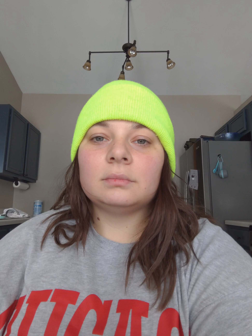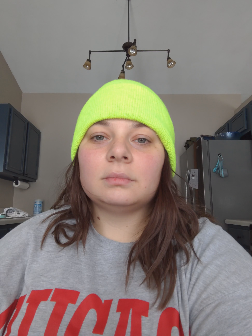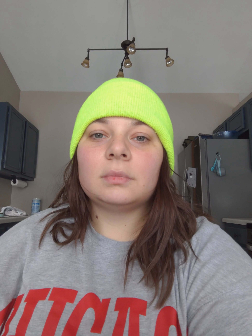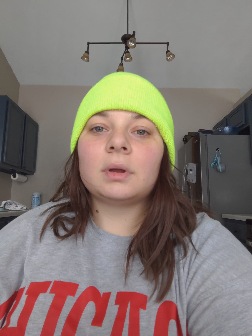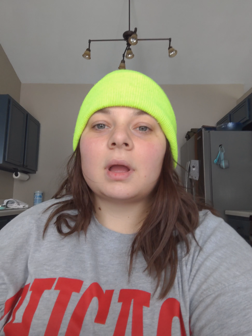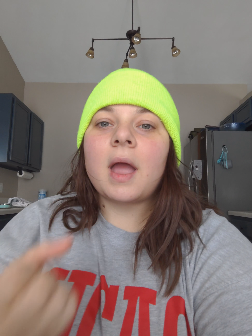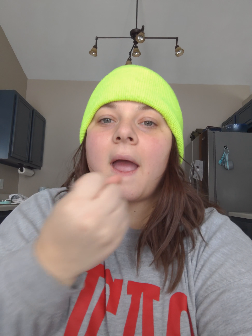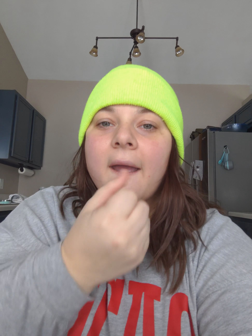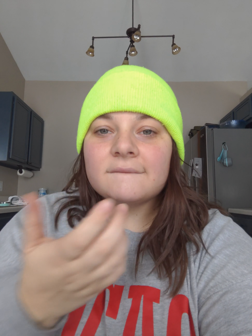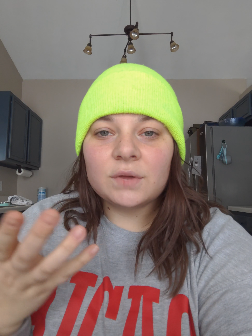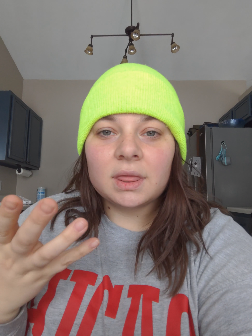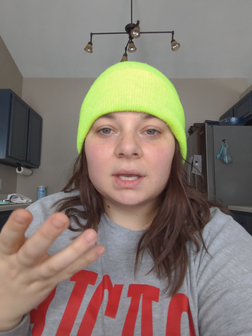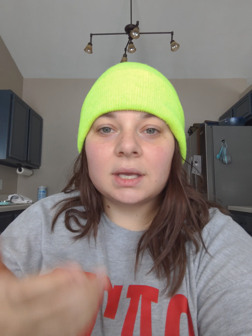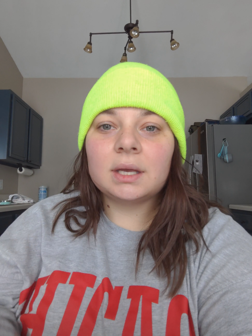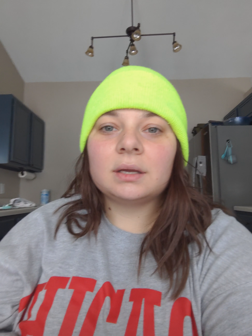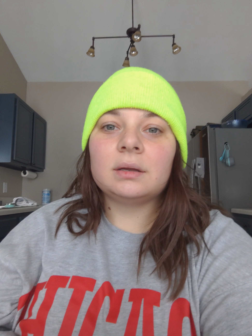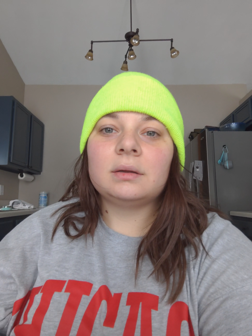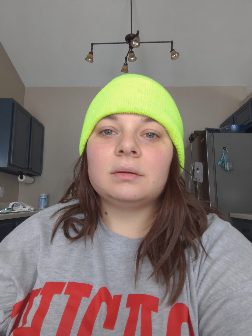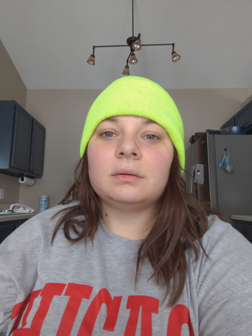every